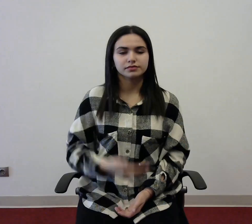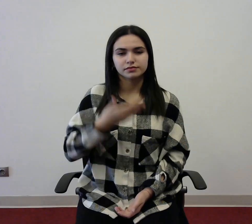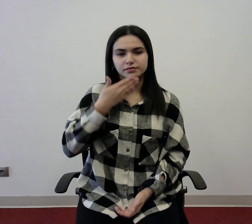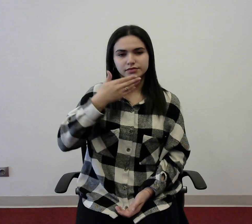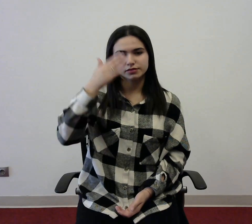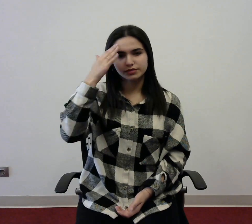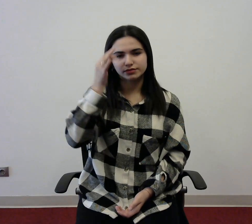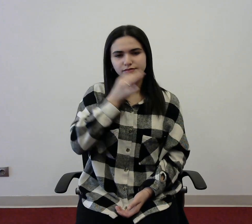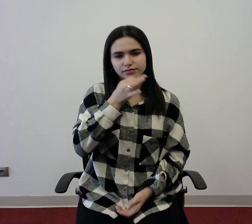yazda